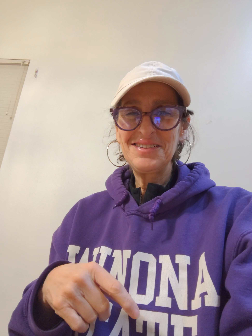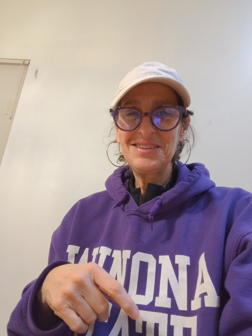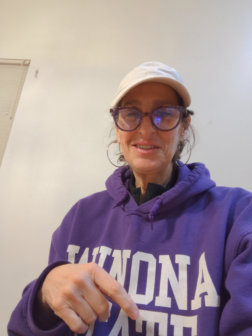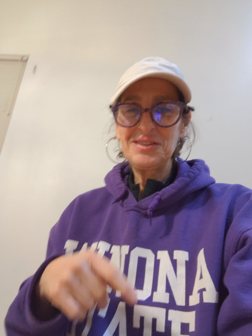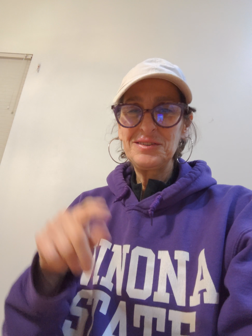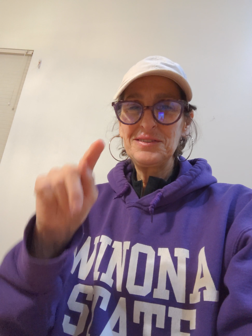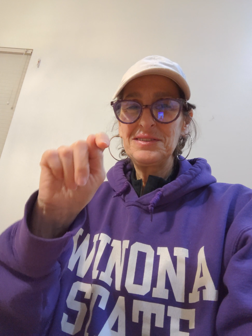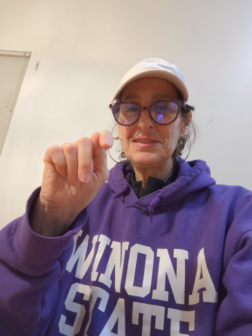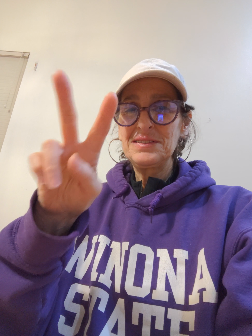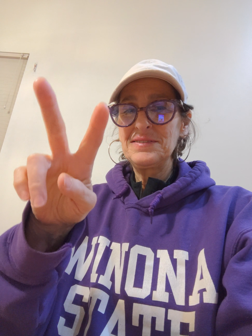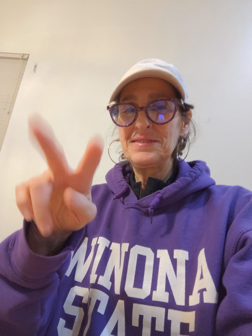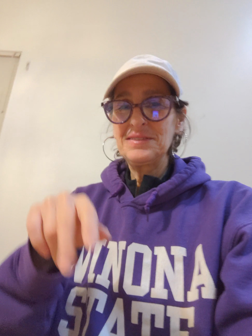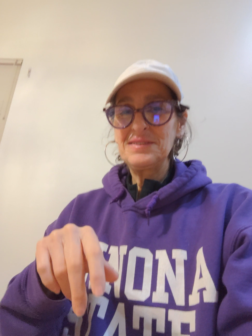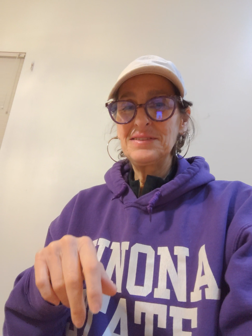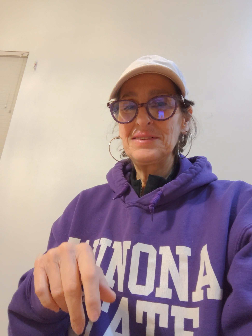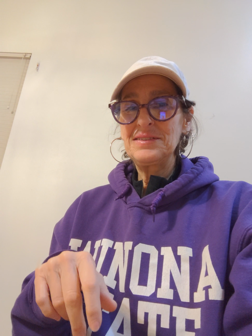TV